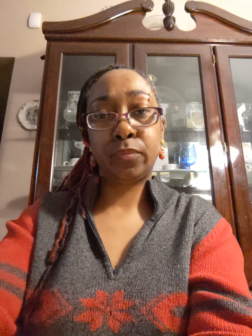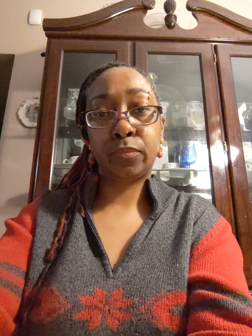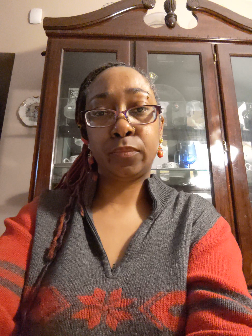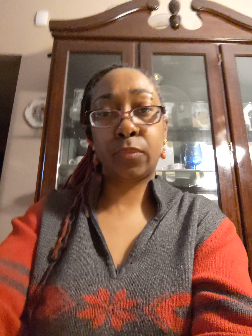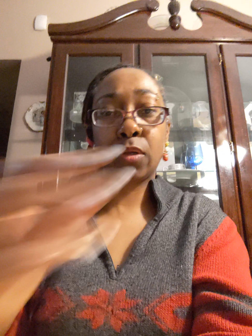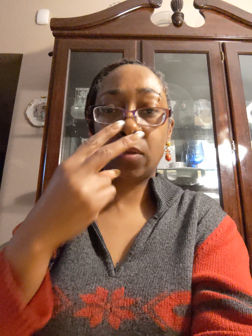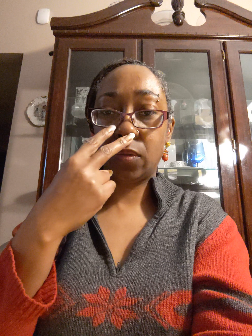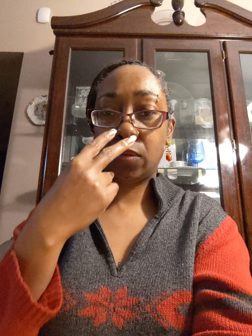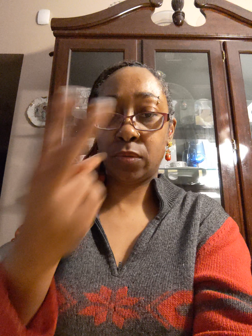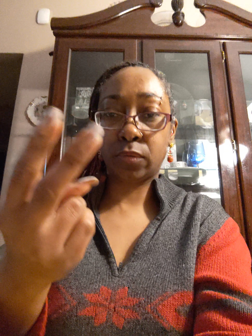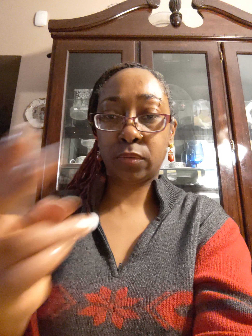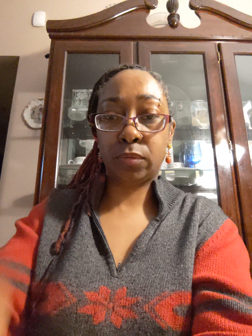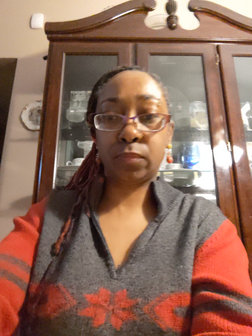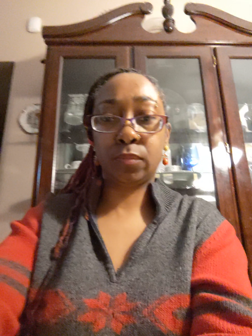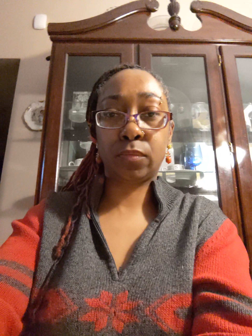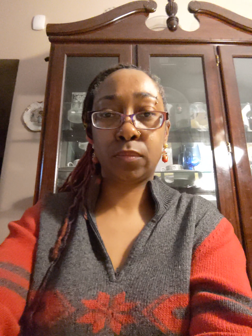look